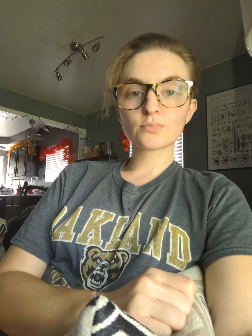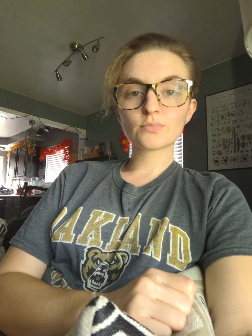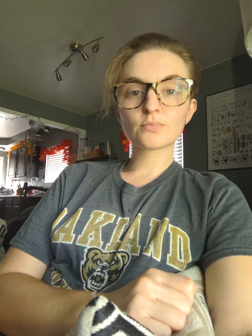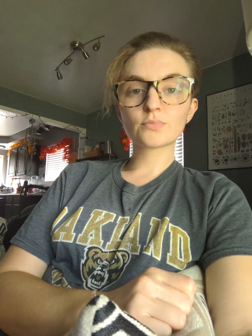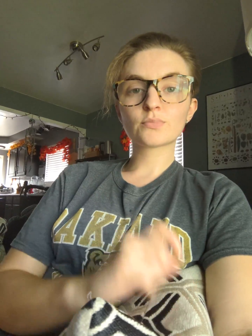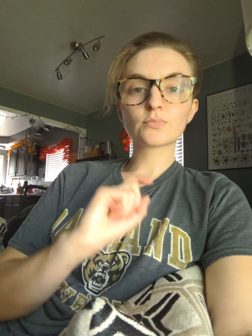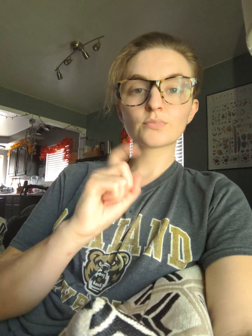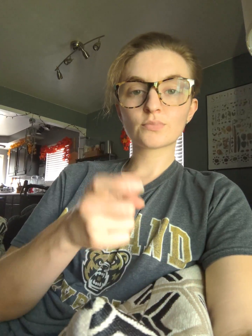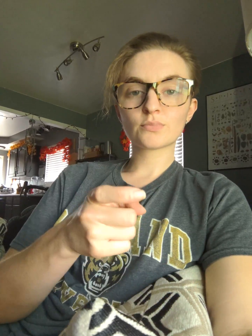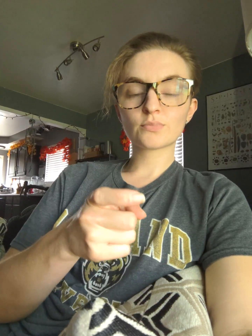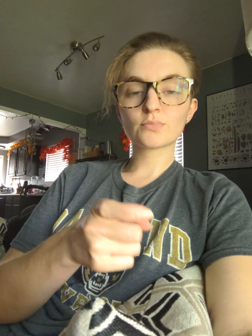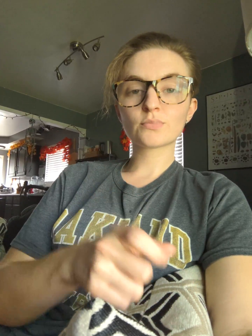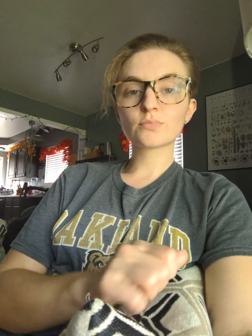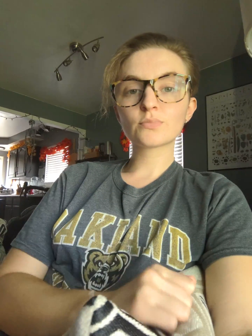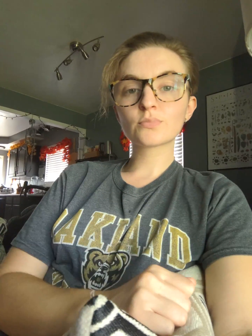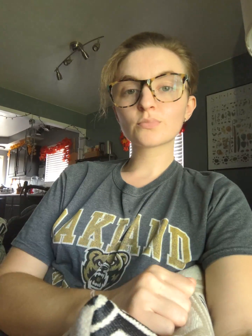present